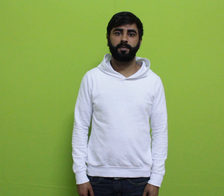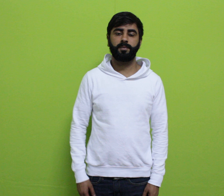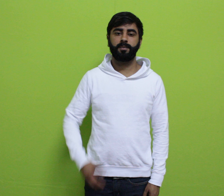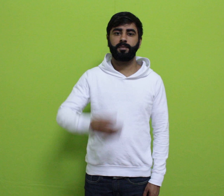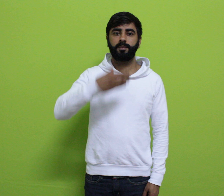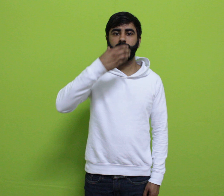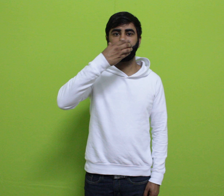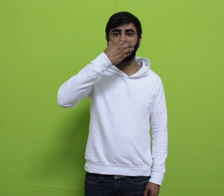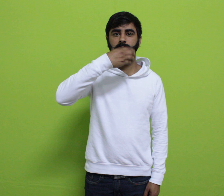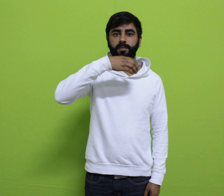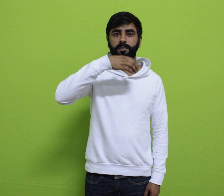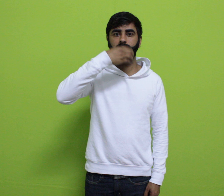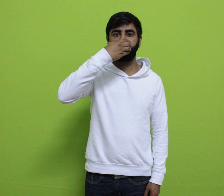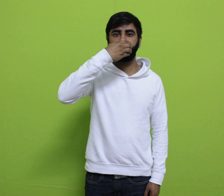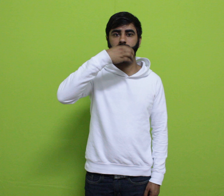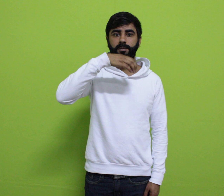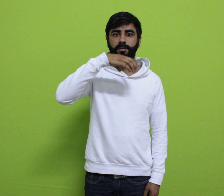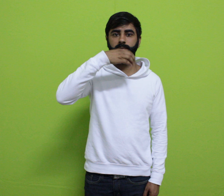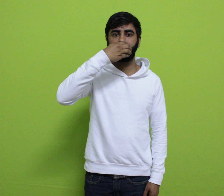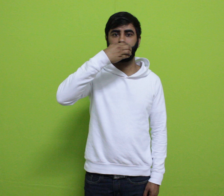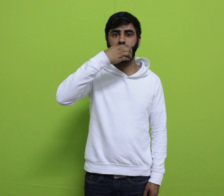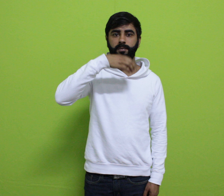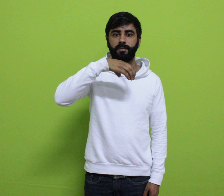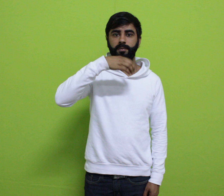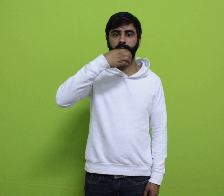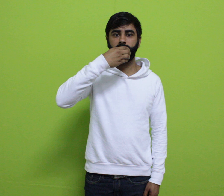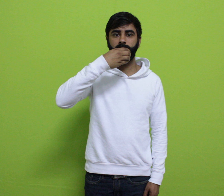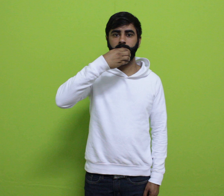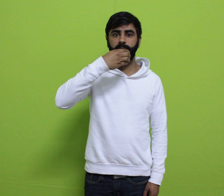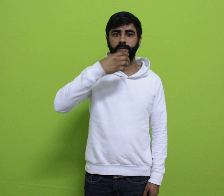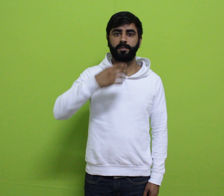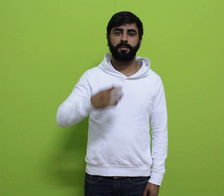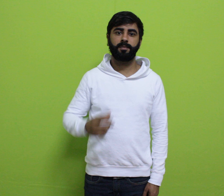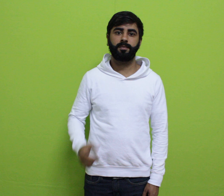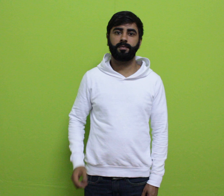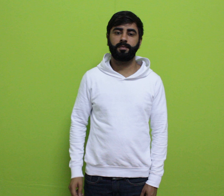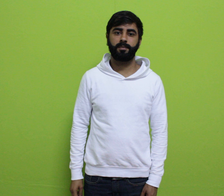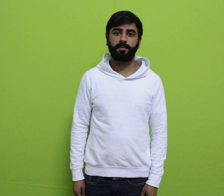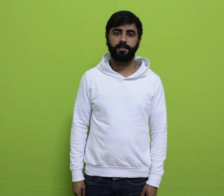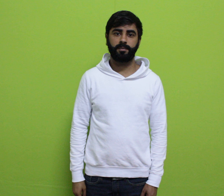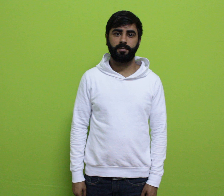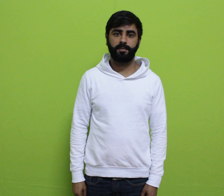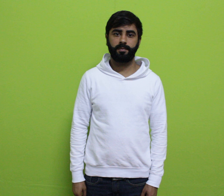maçã